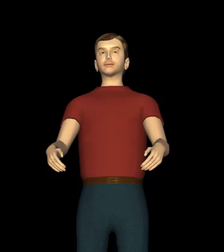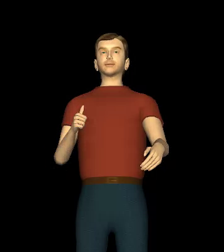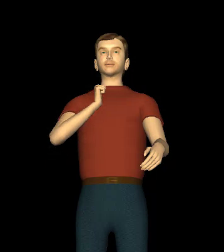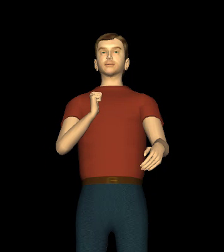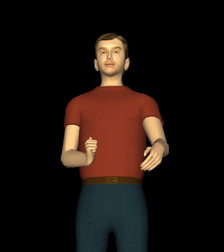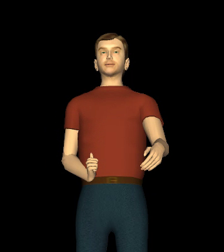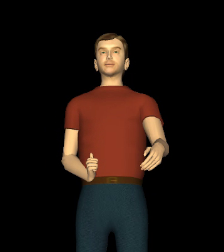حقيبة كتف